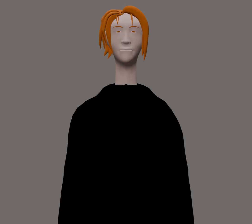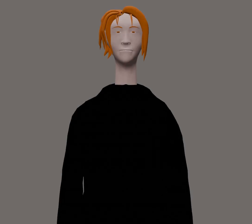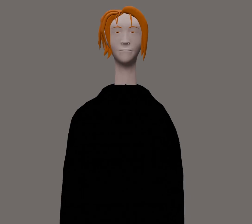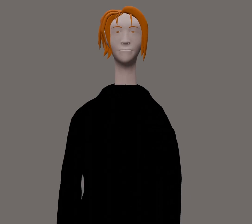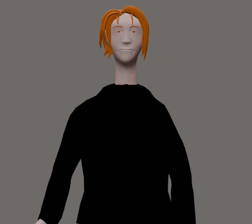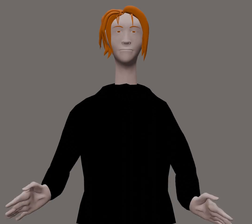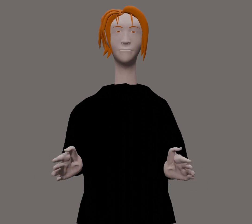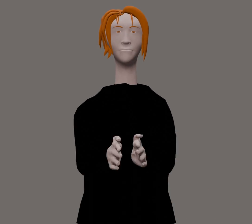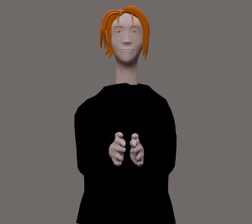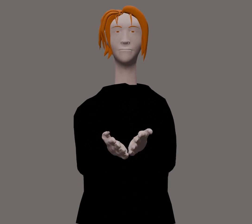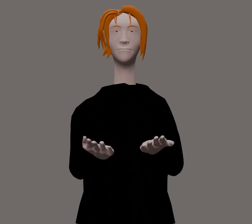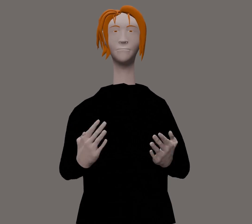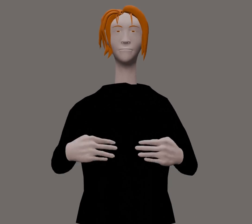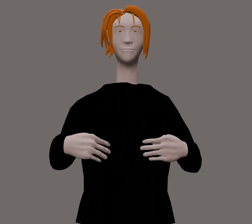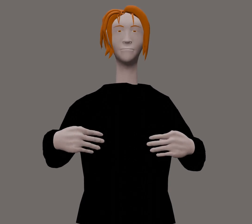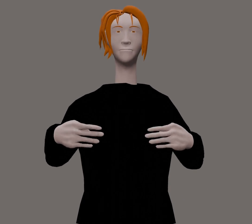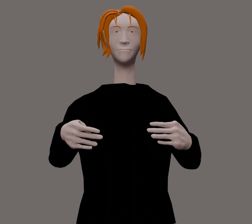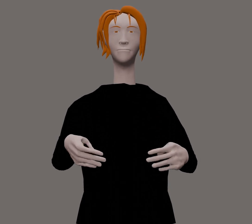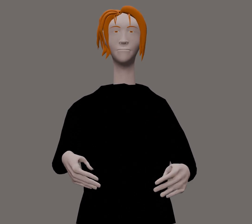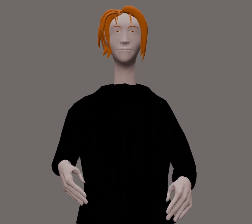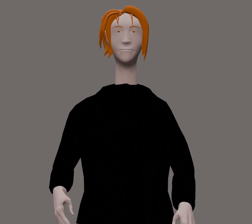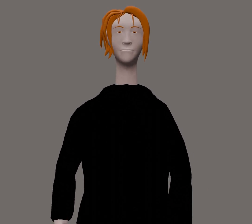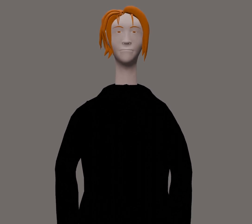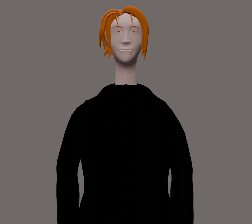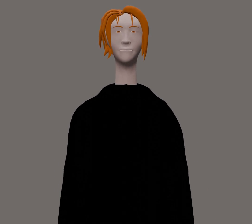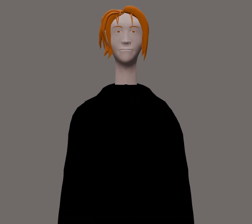Bookstore